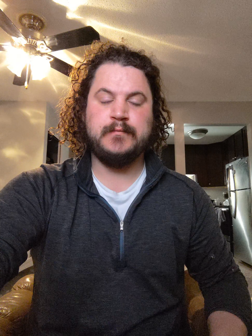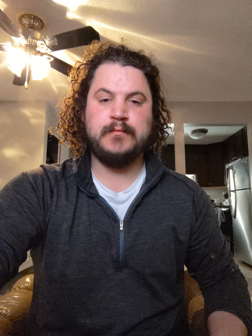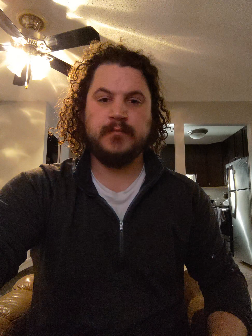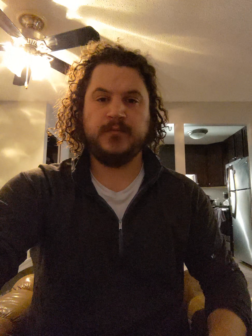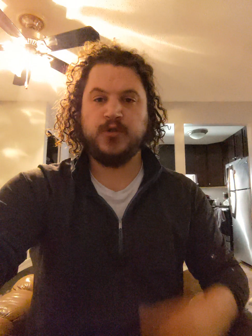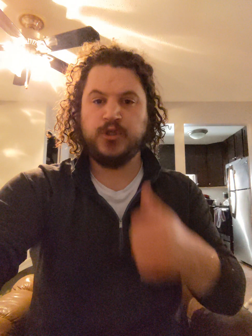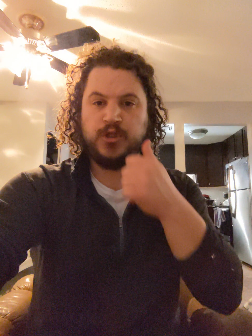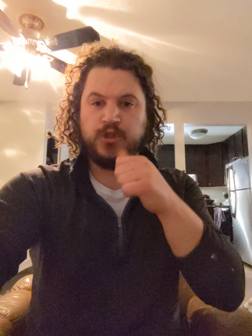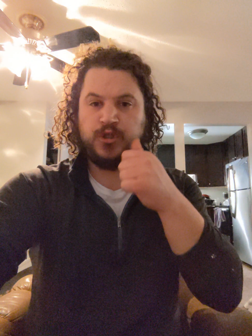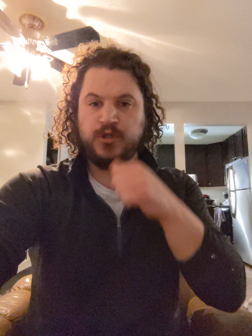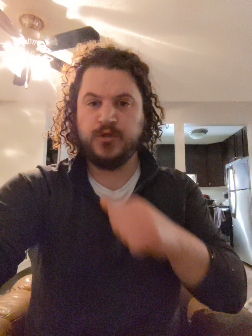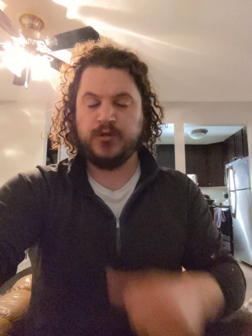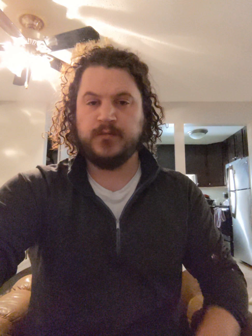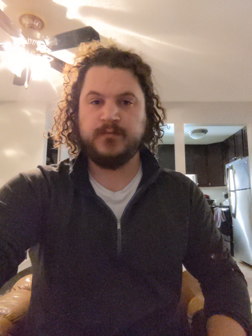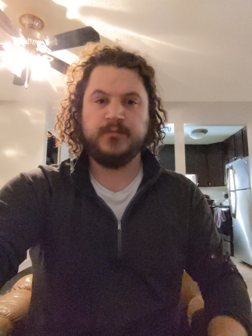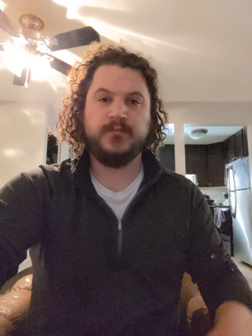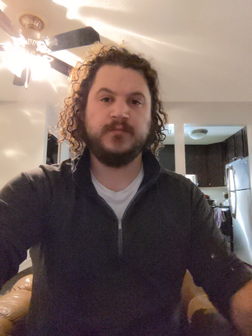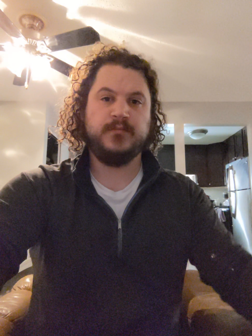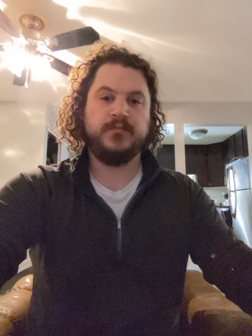girl